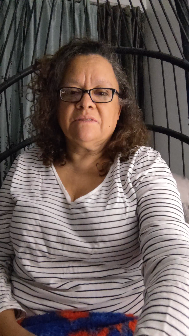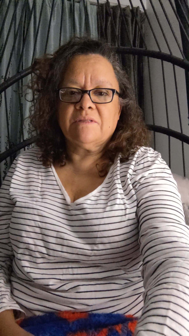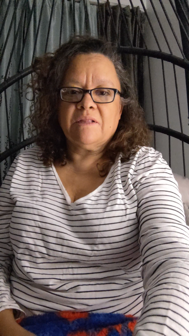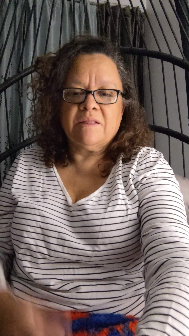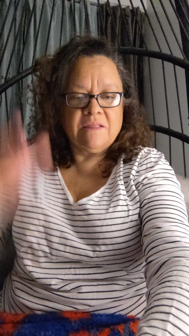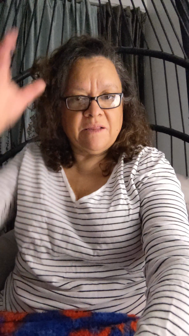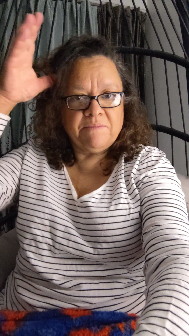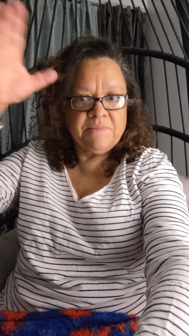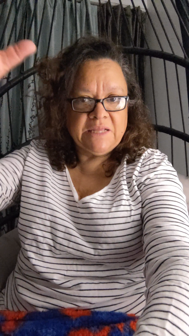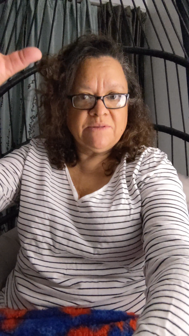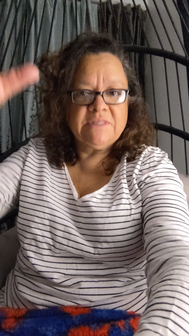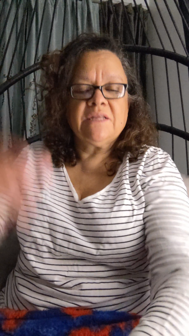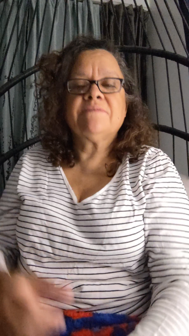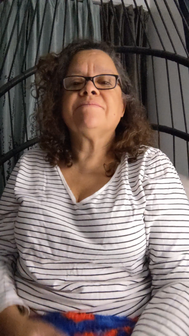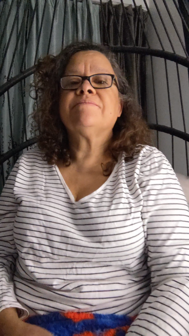moose